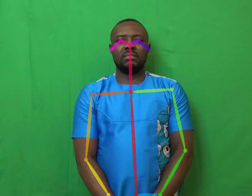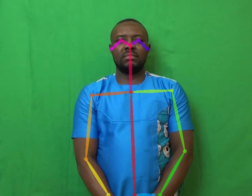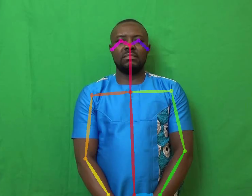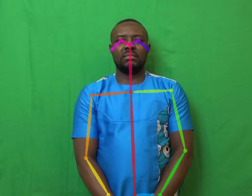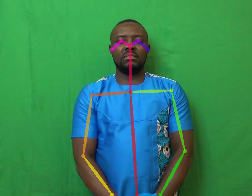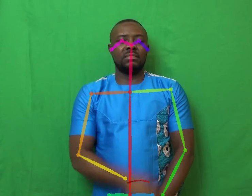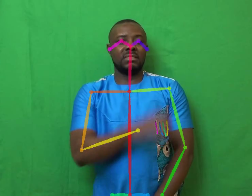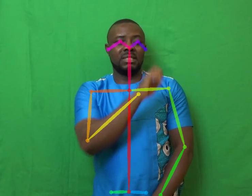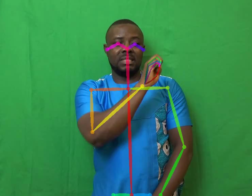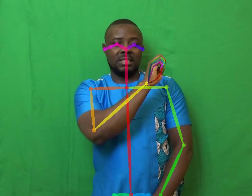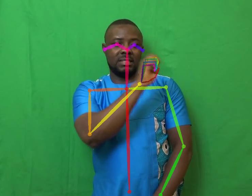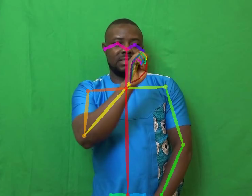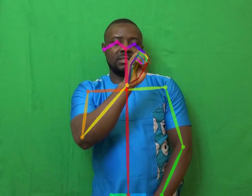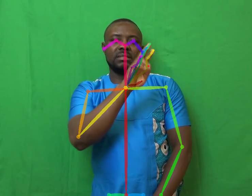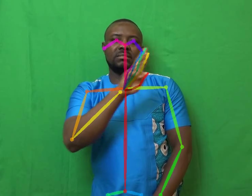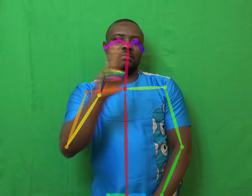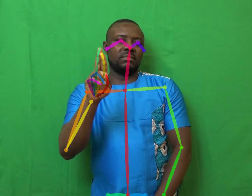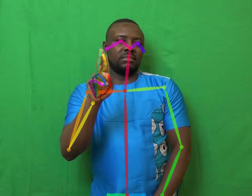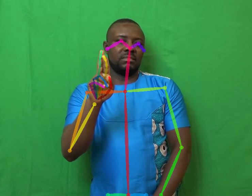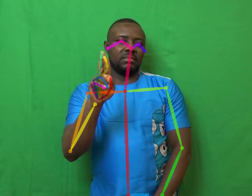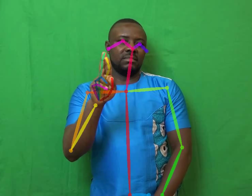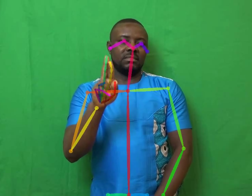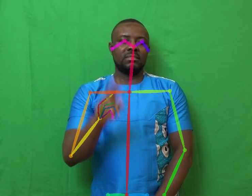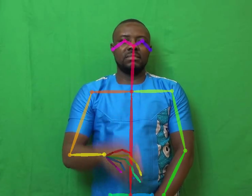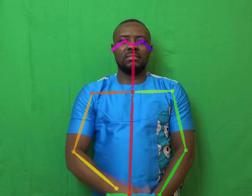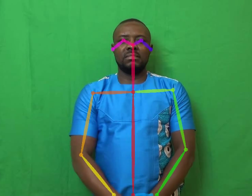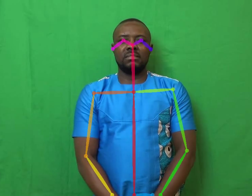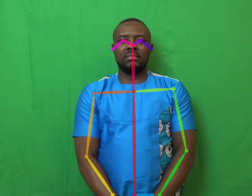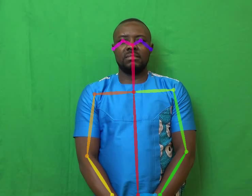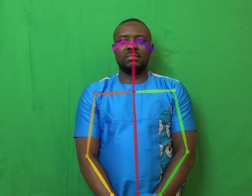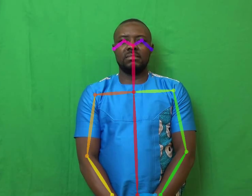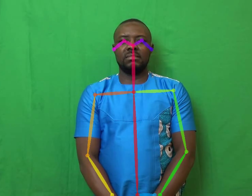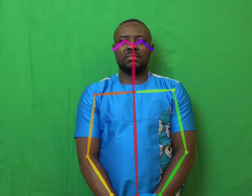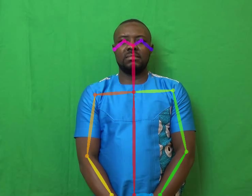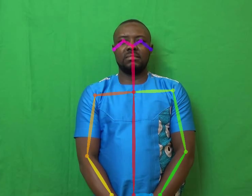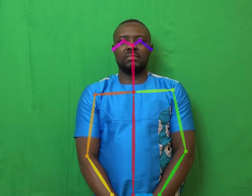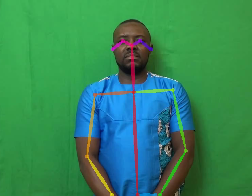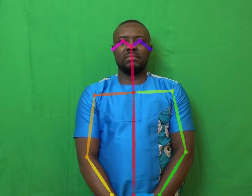Eastern Region